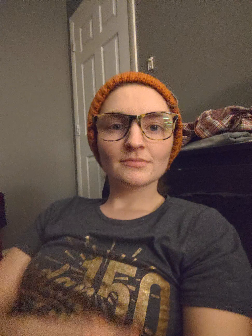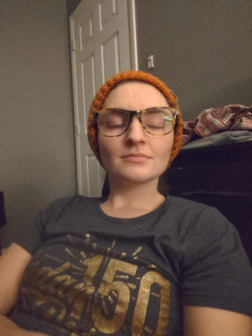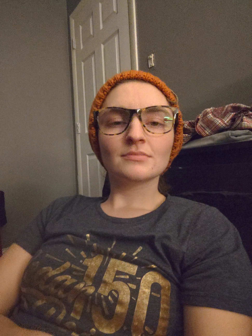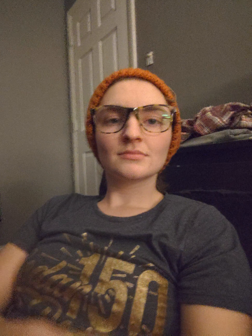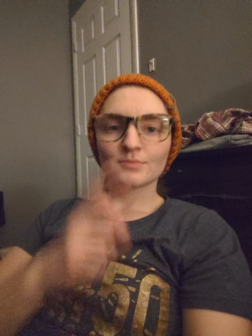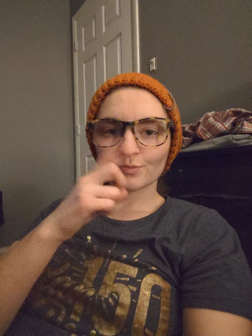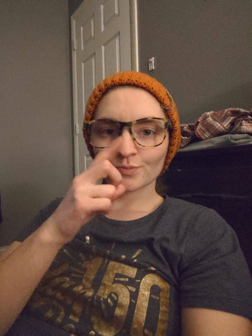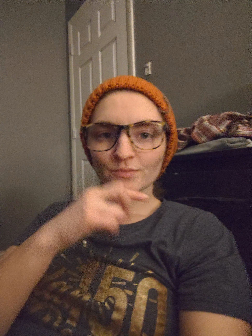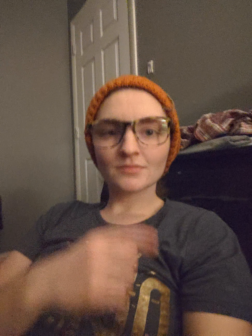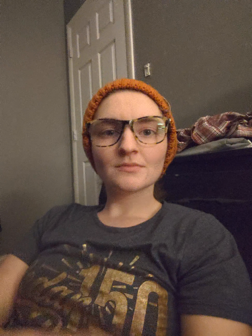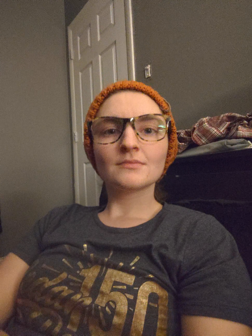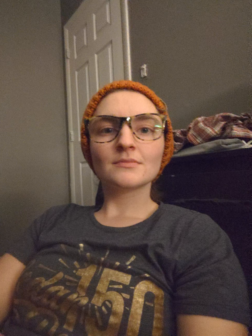mouse